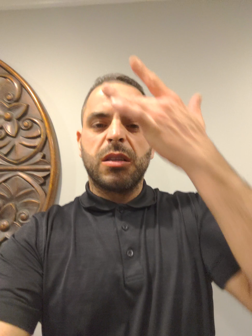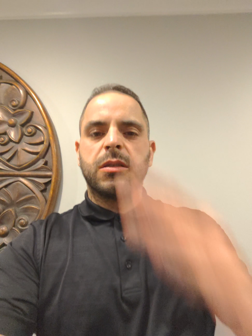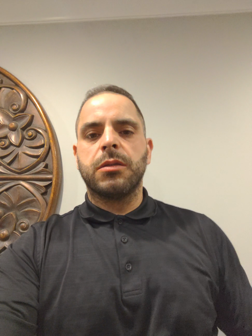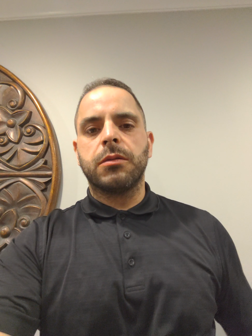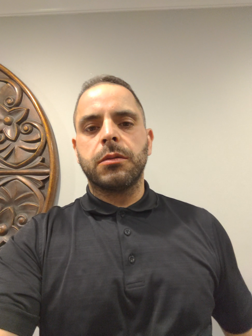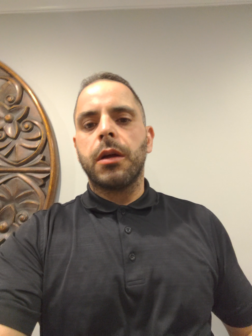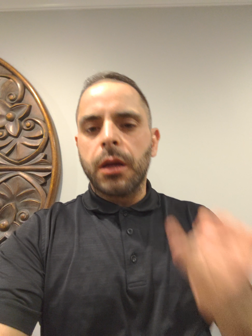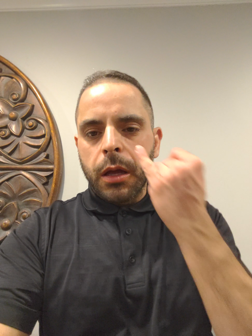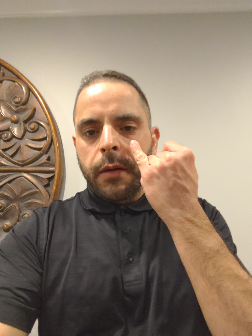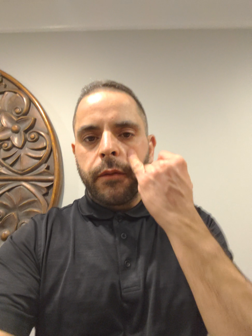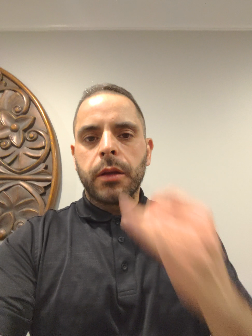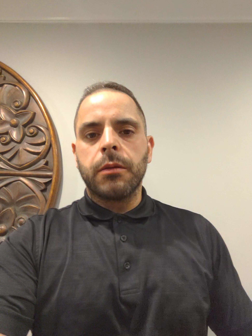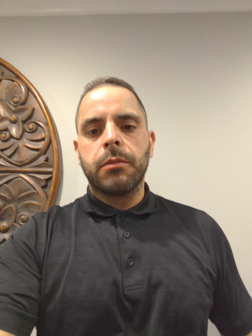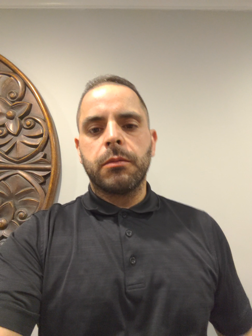if